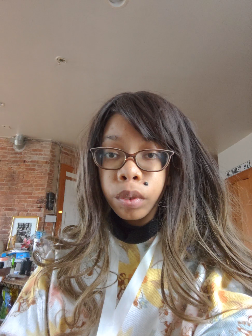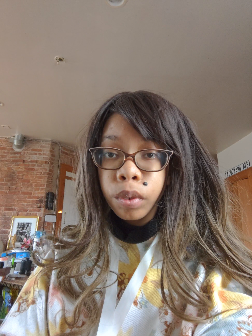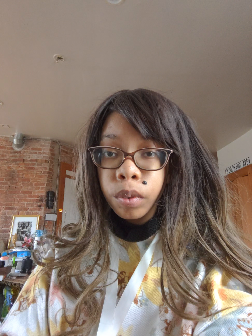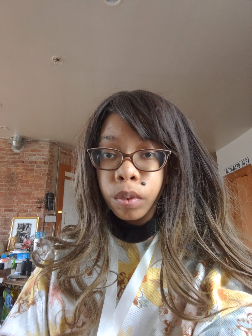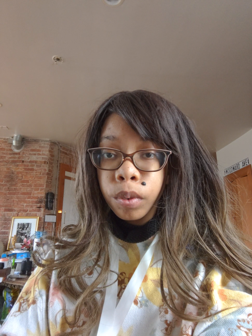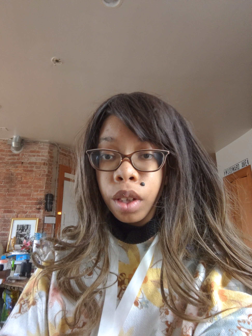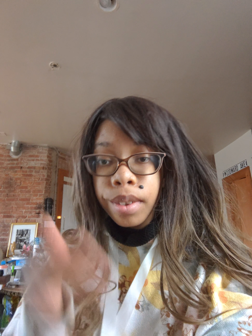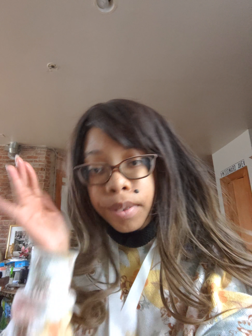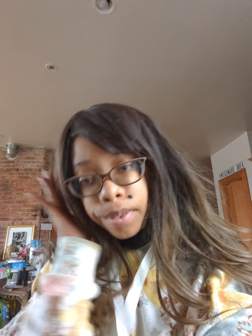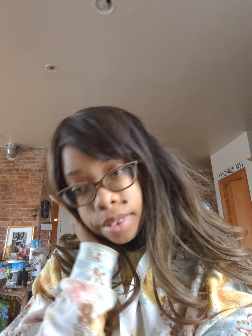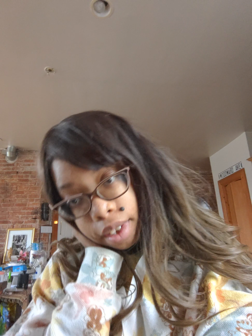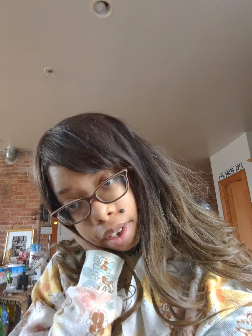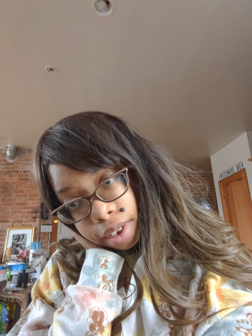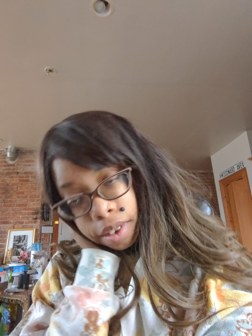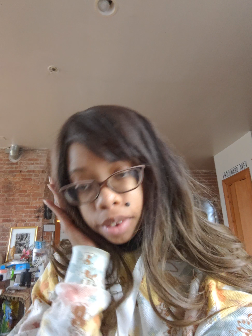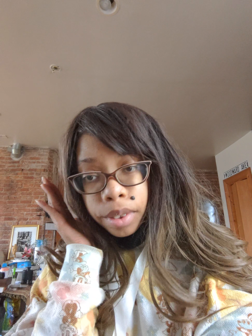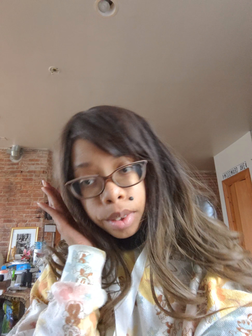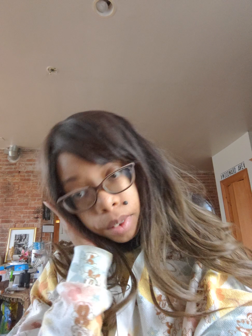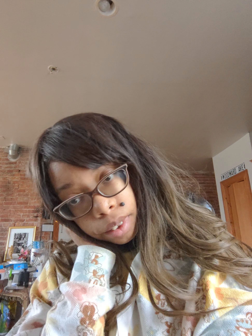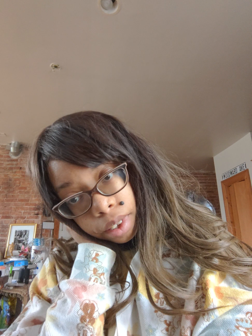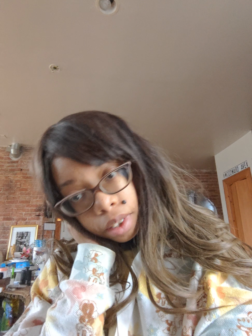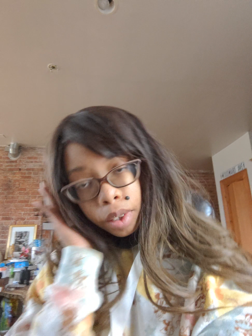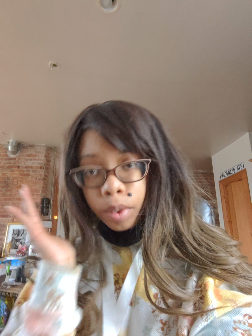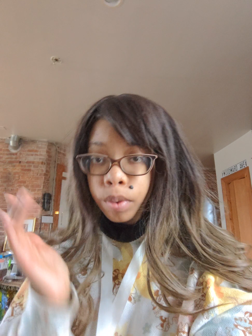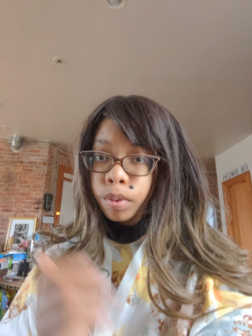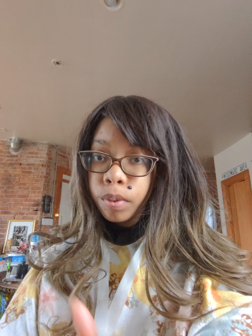bed